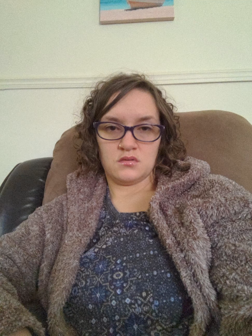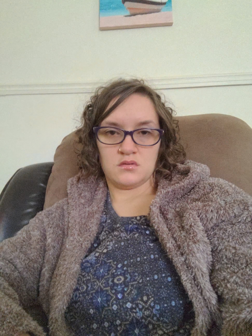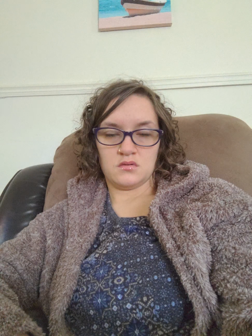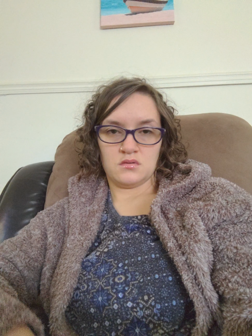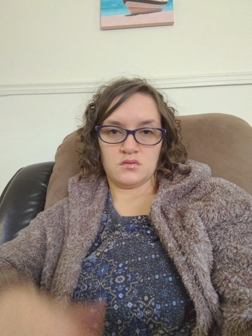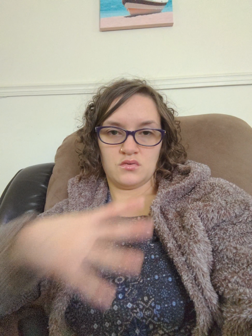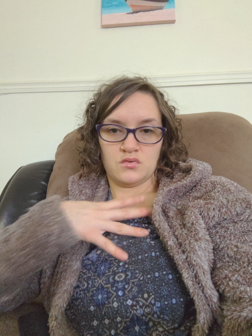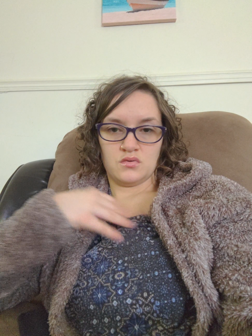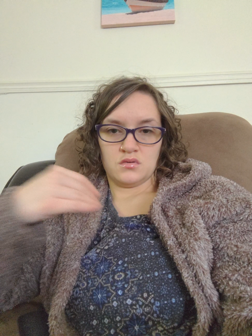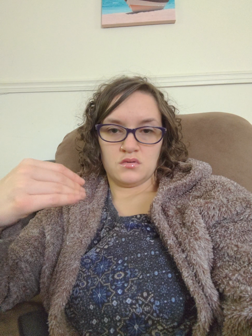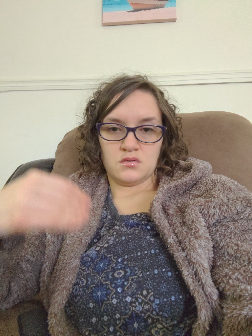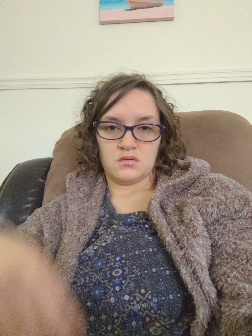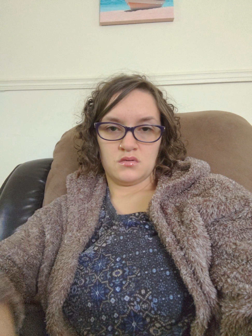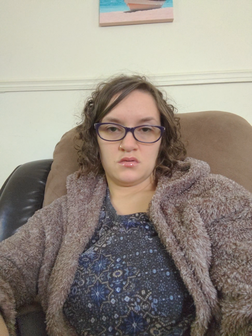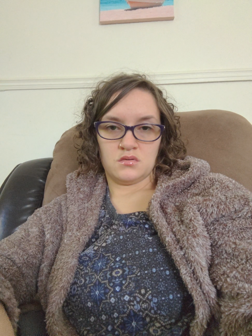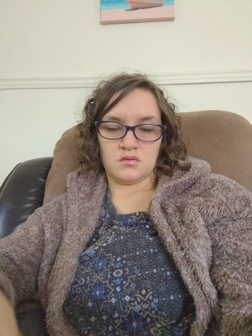white